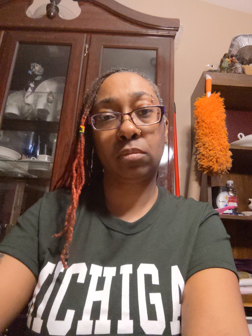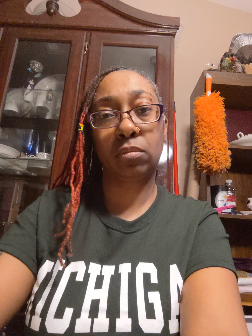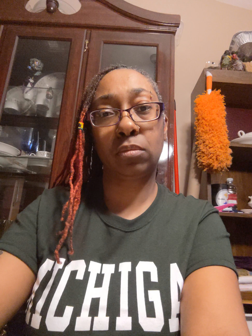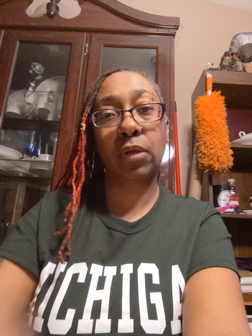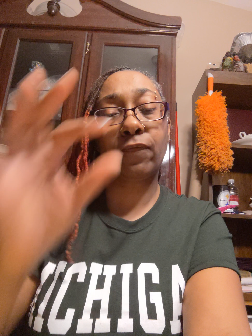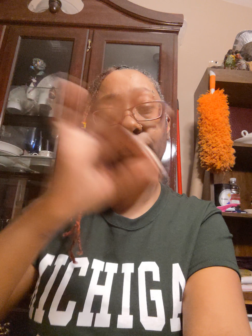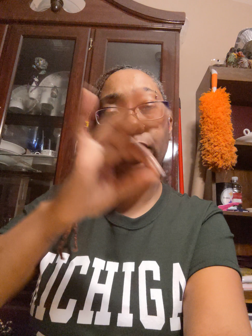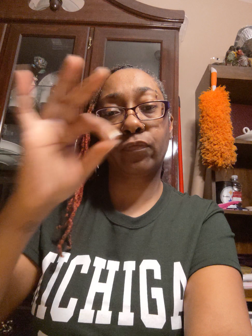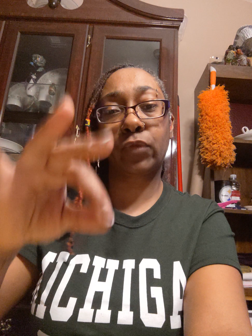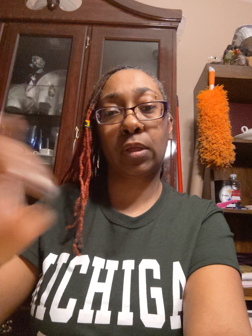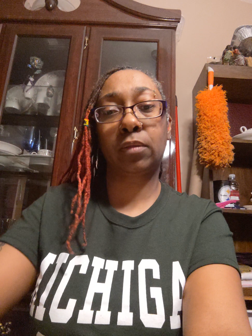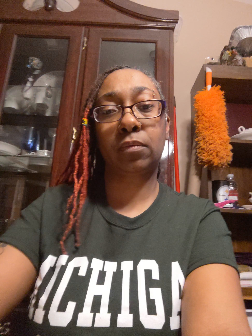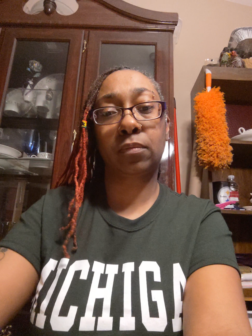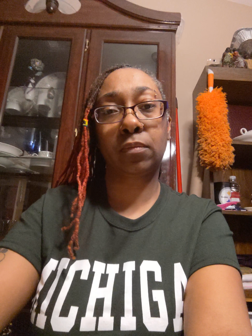french fries